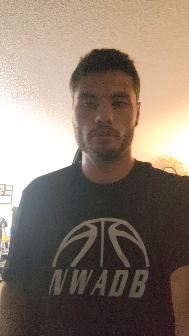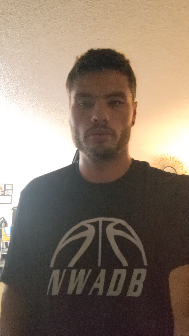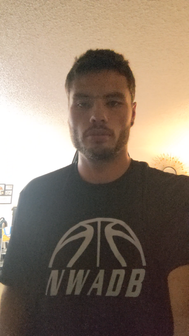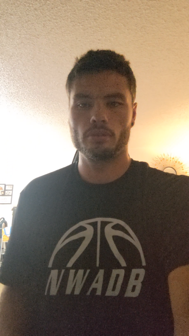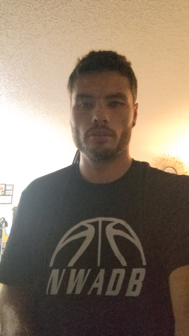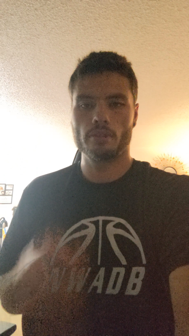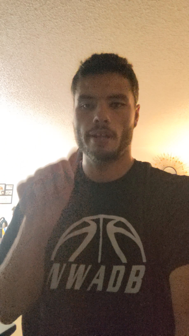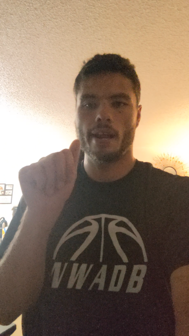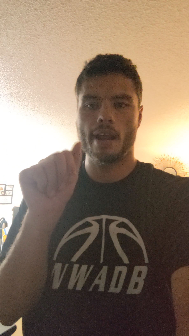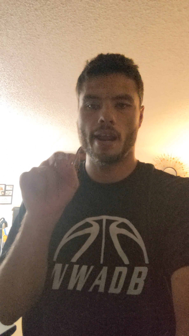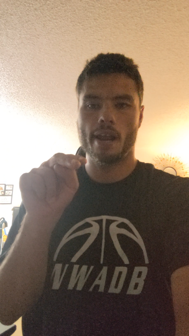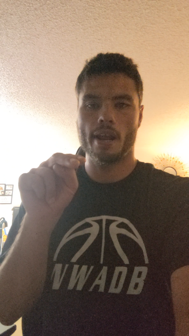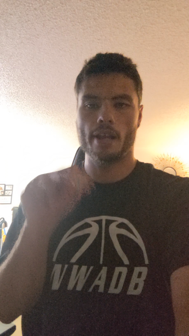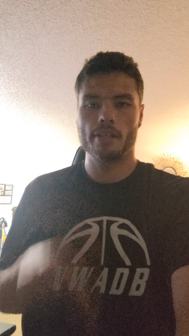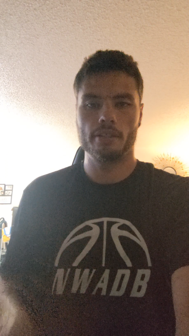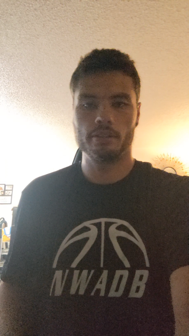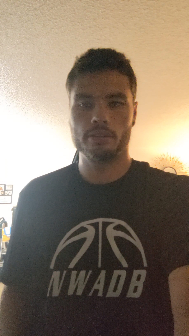an